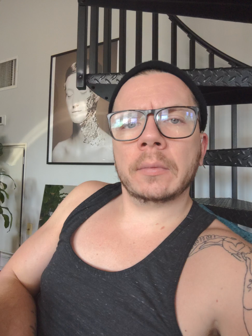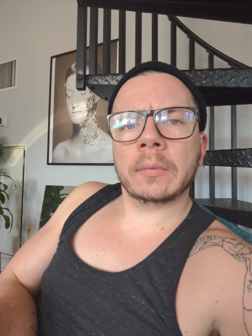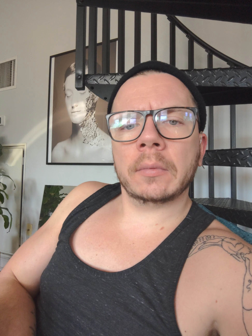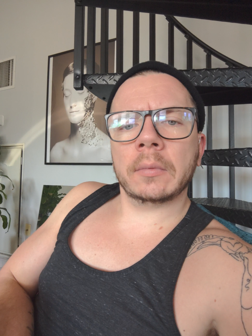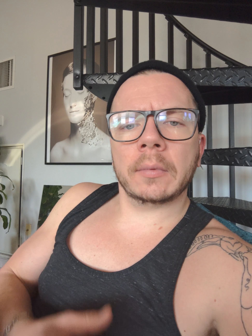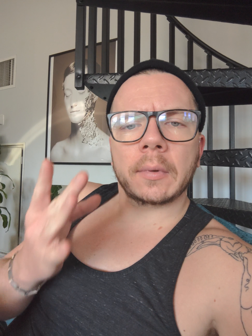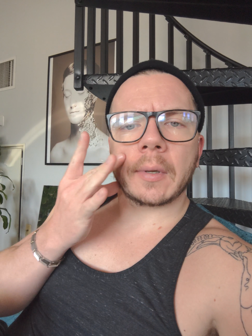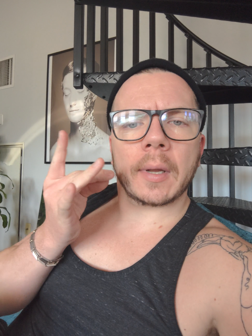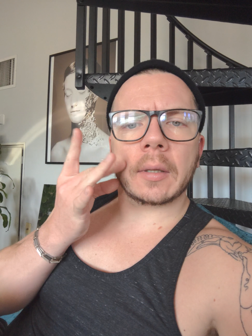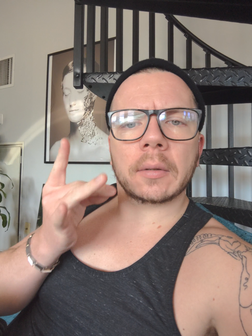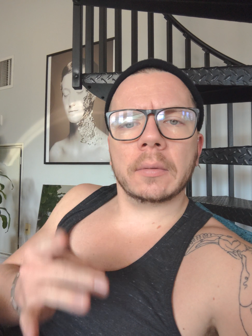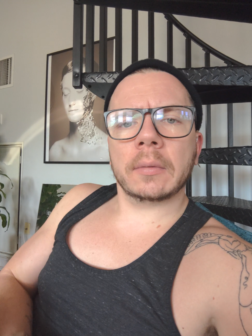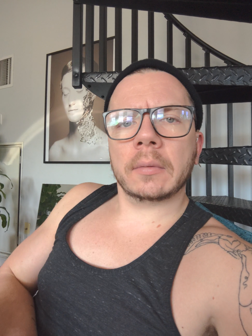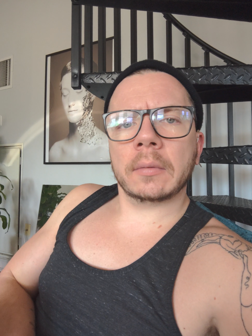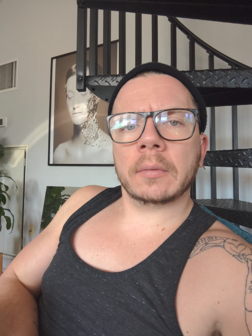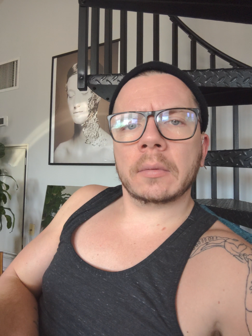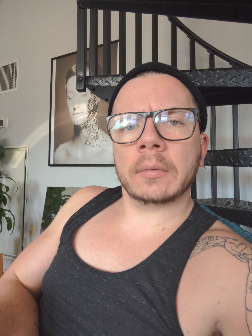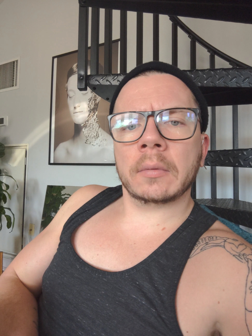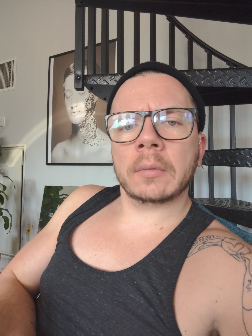cat